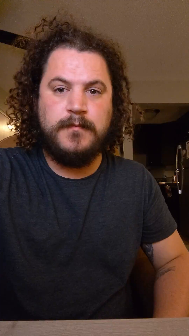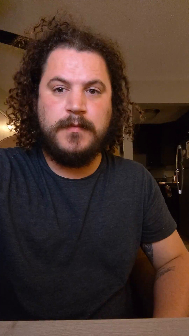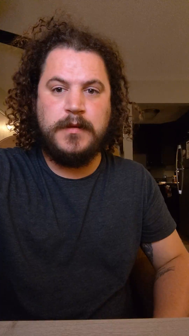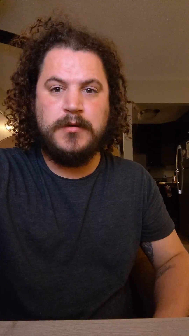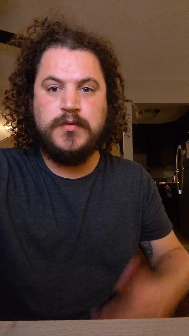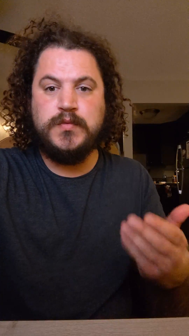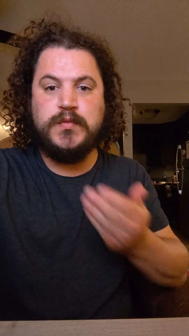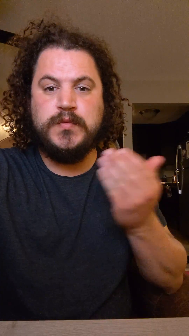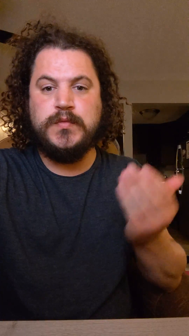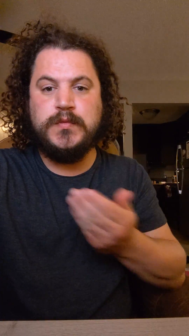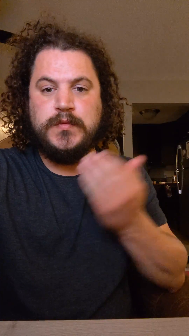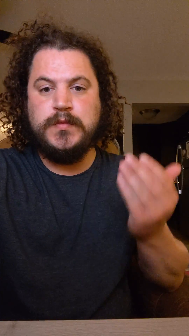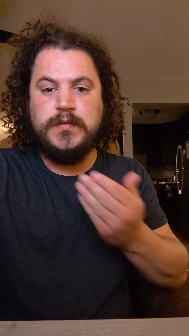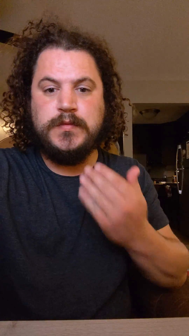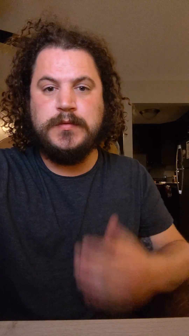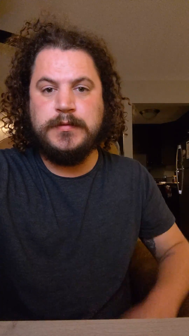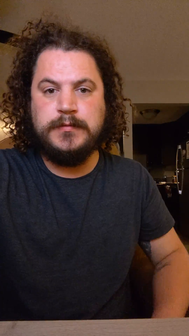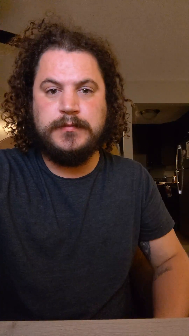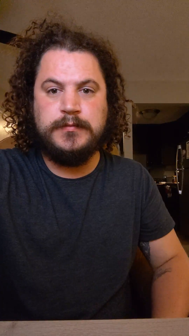new